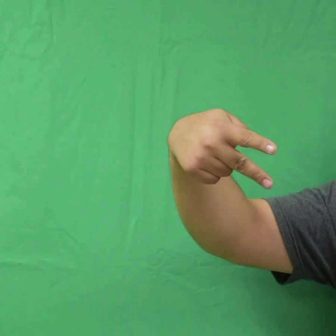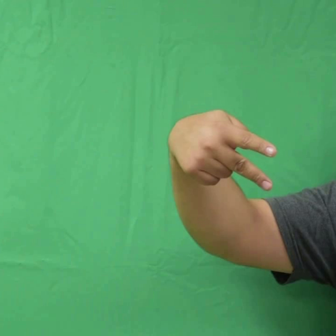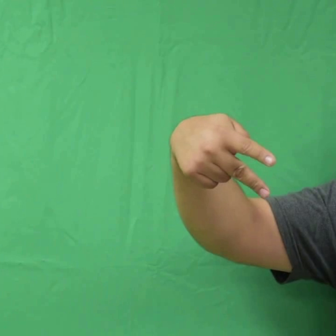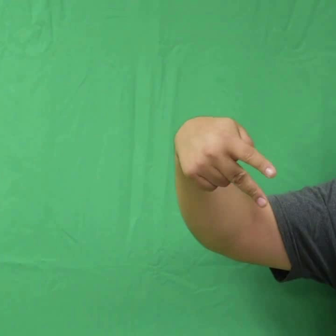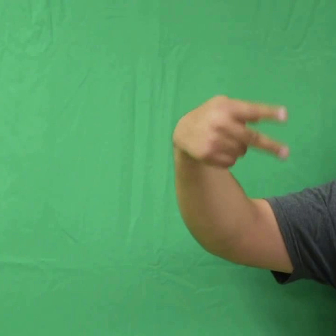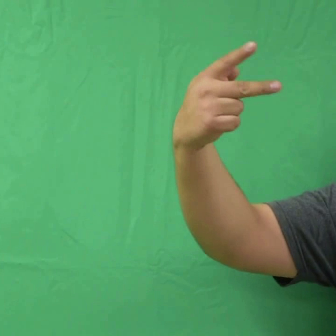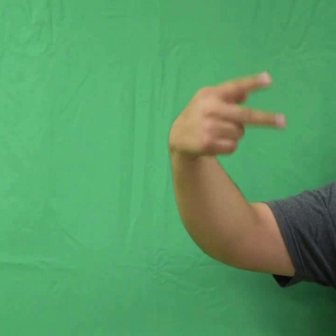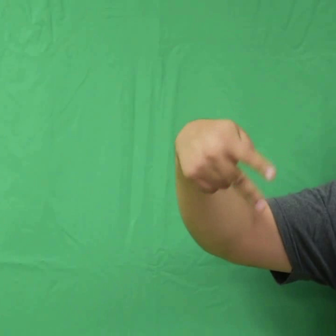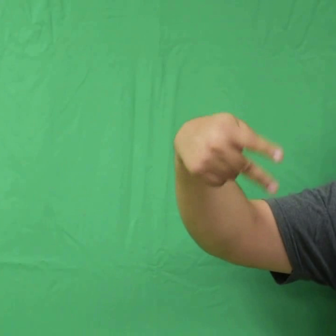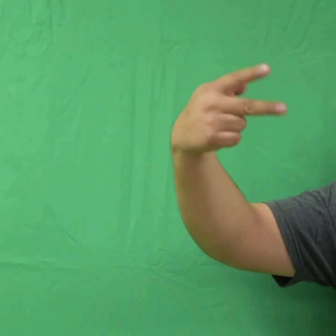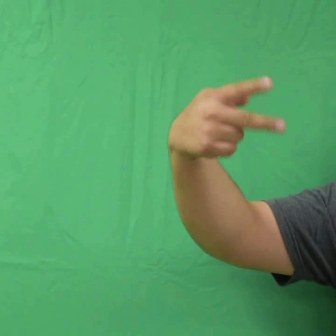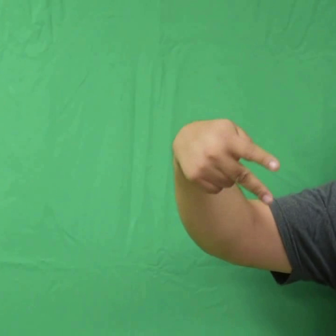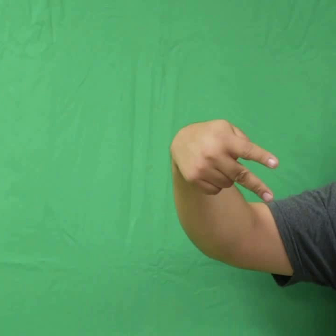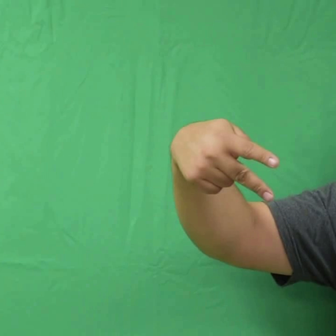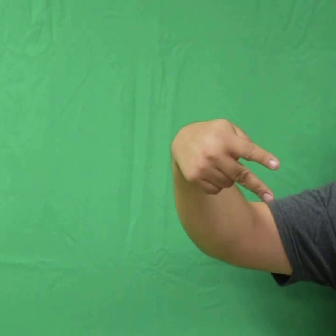K